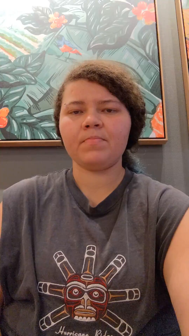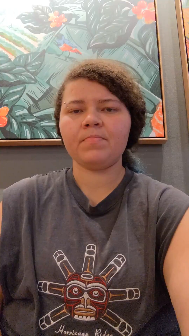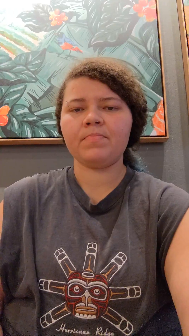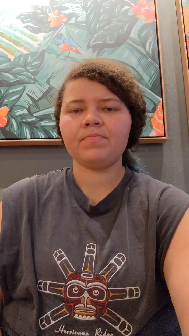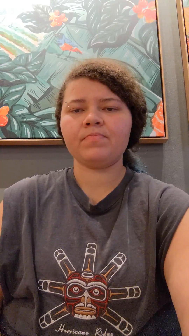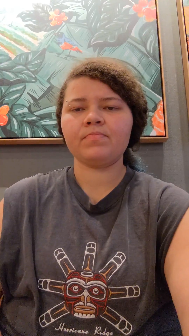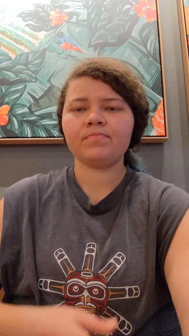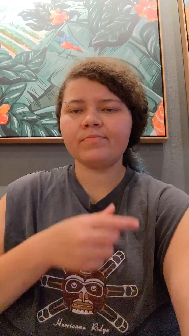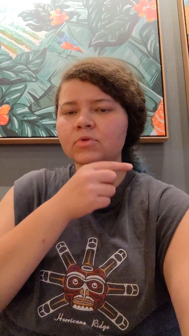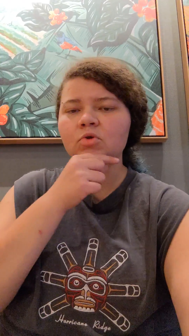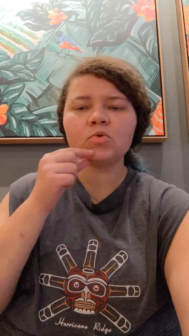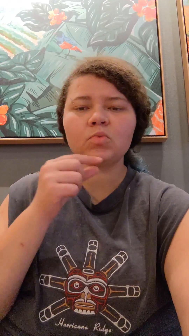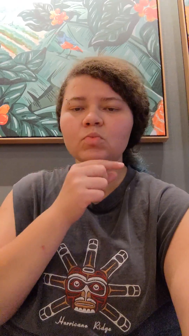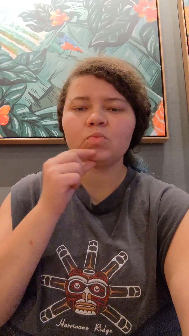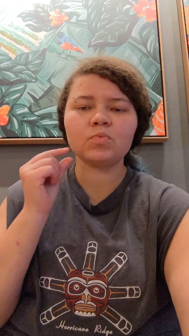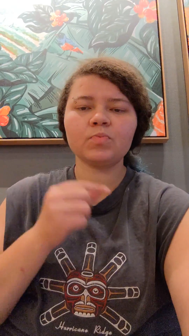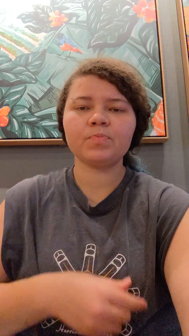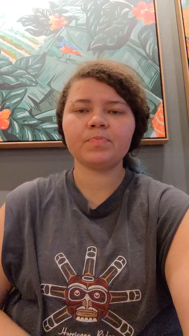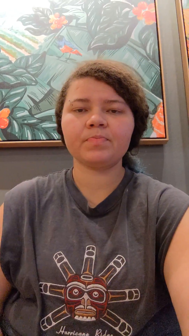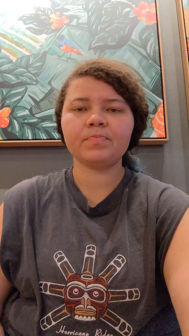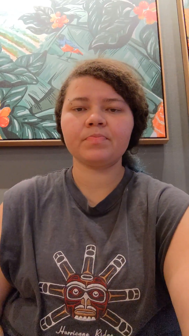glue